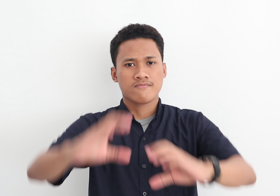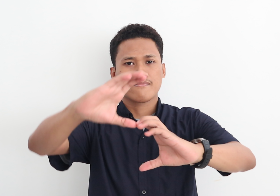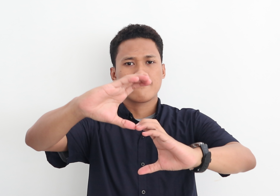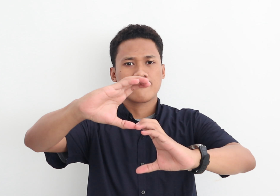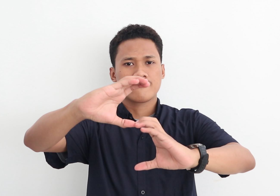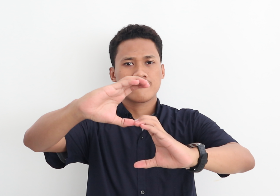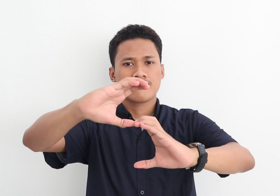S